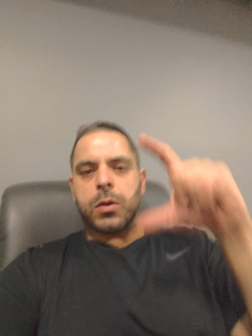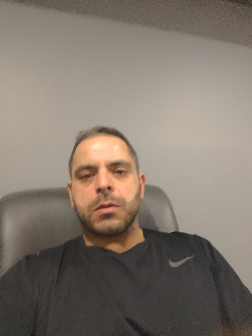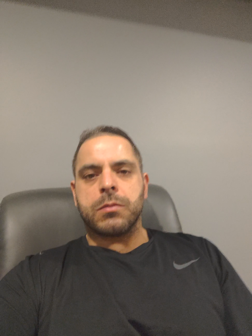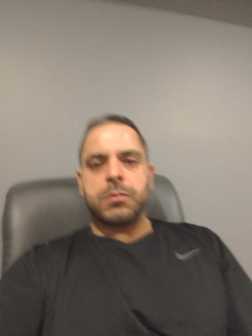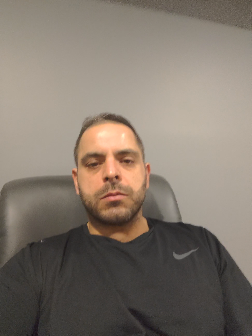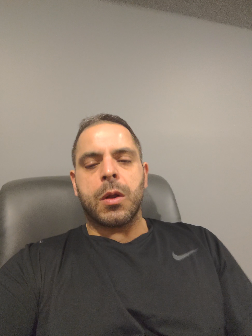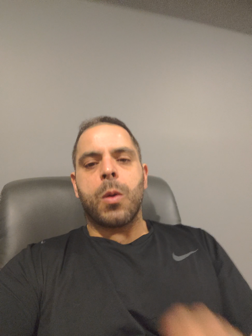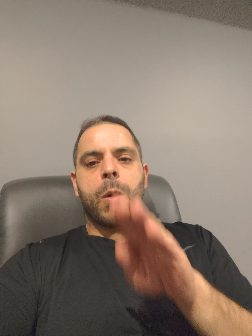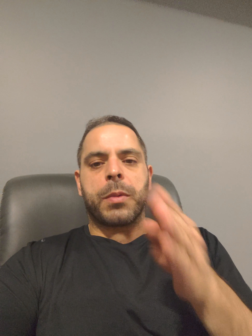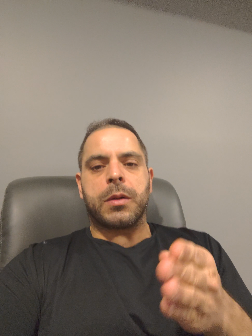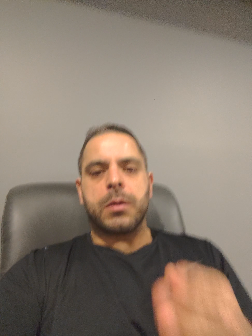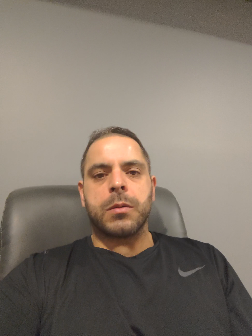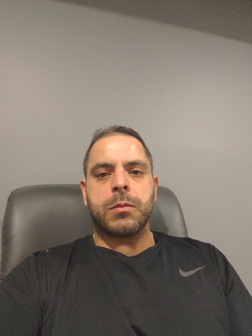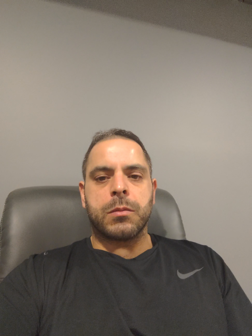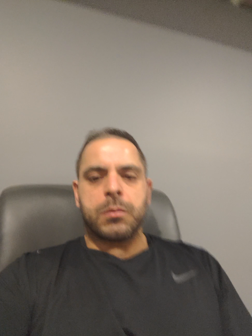open